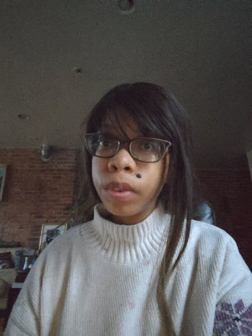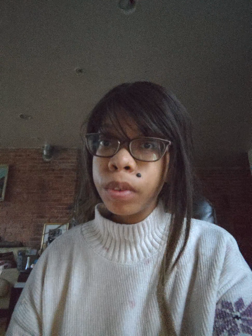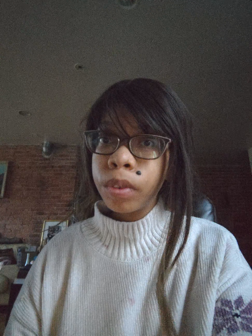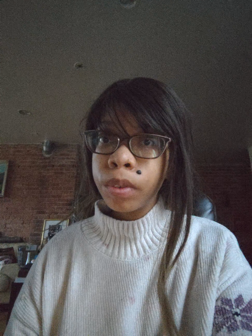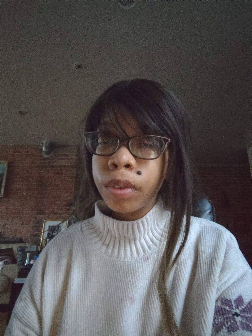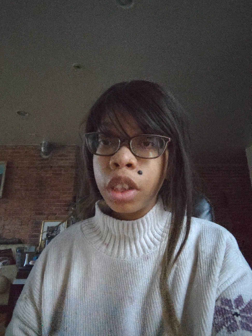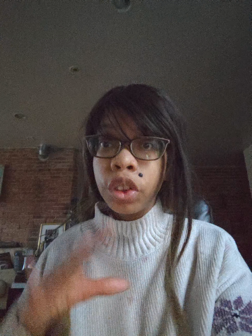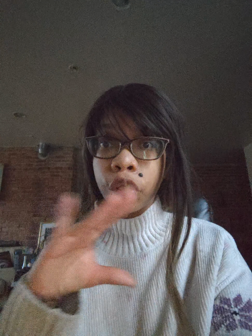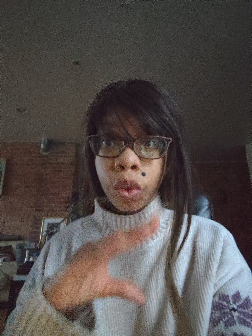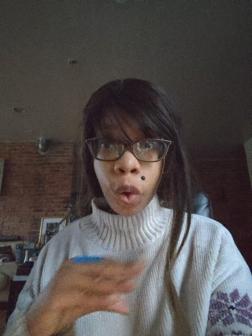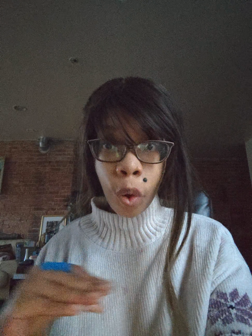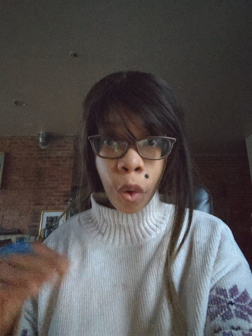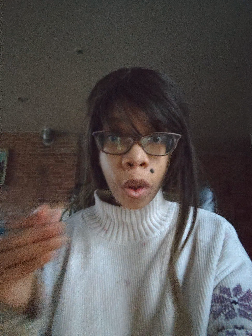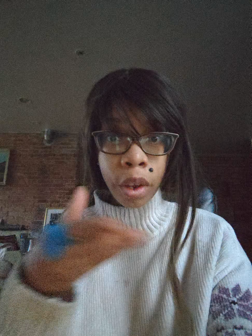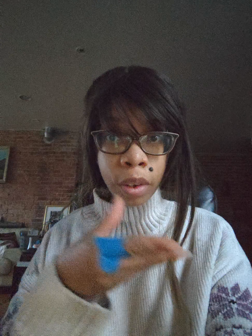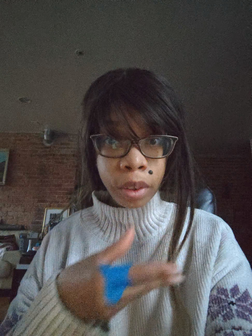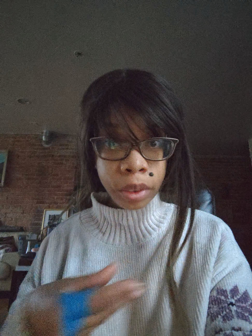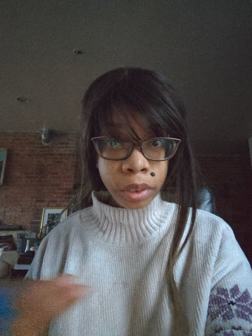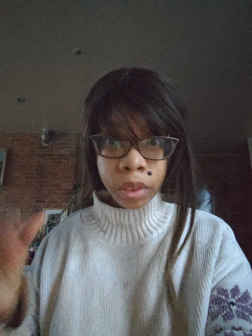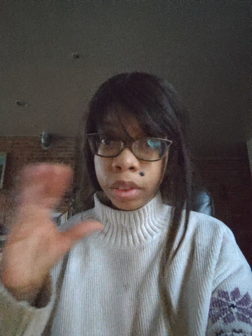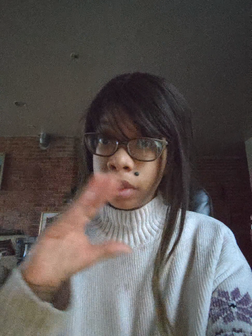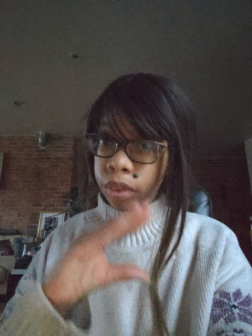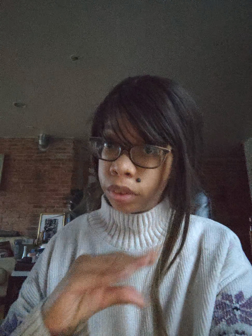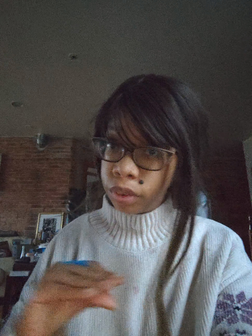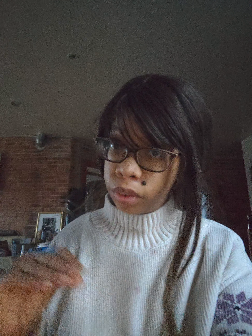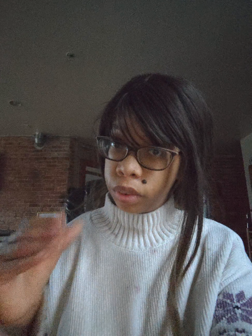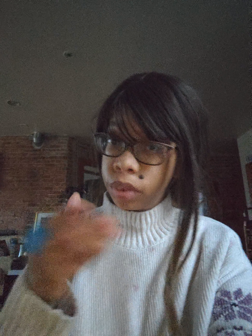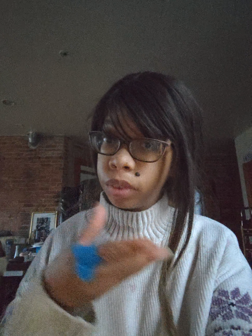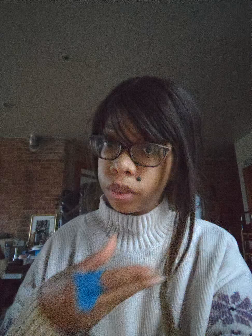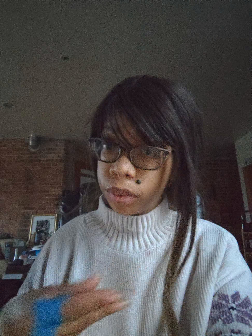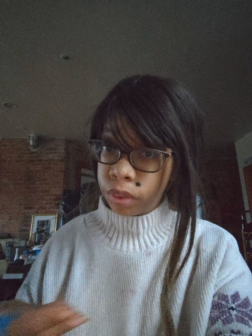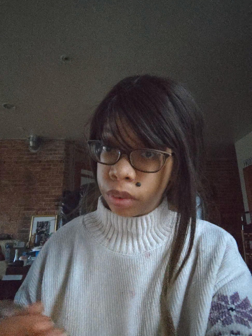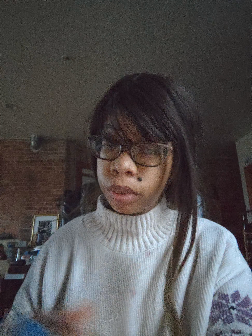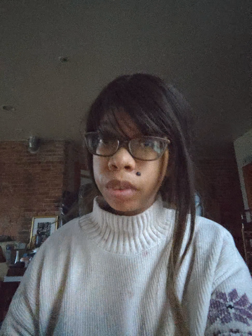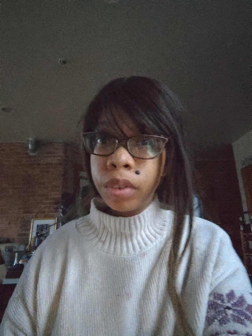story